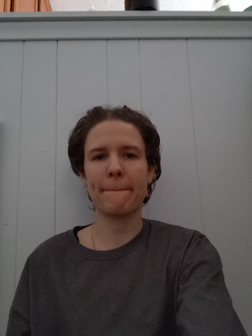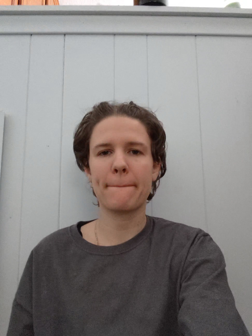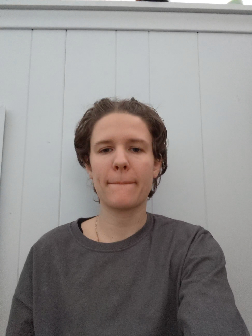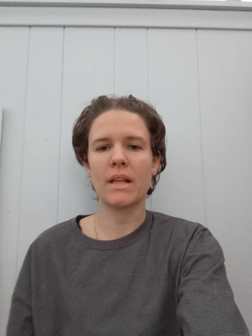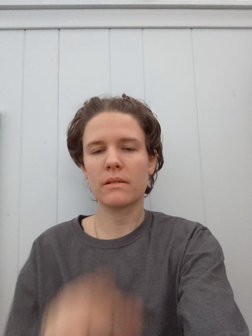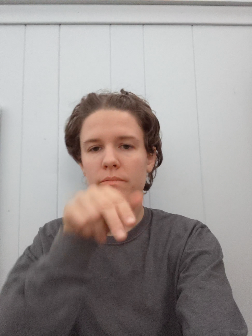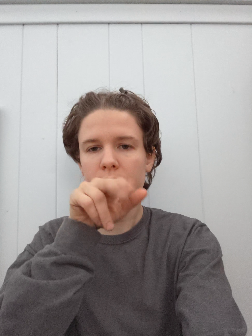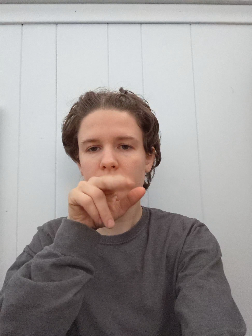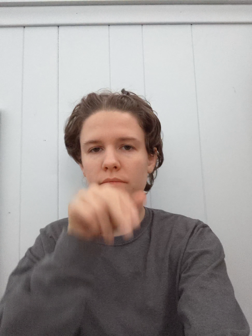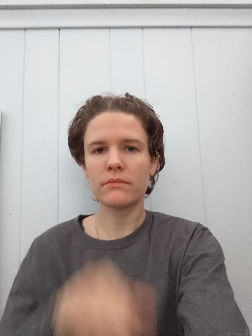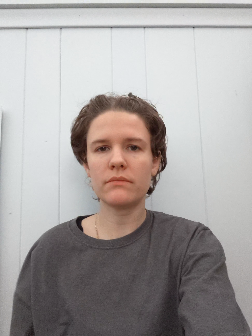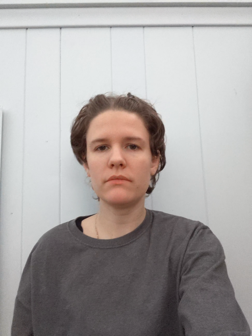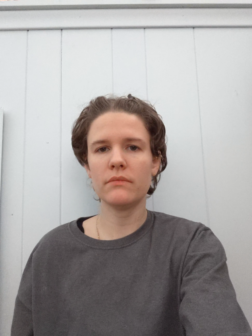tongue